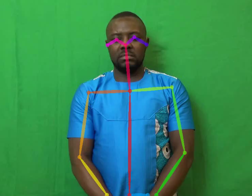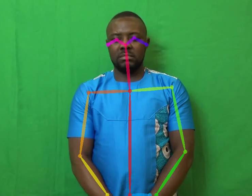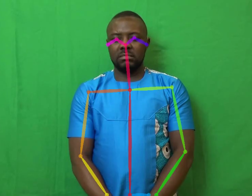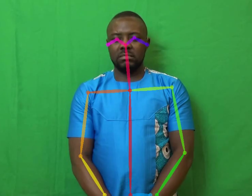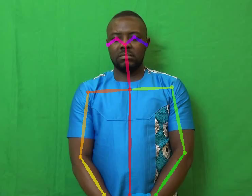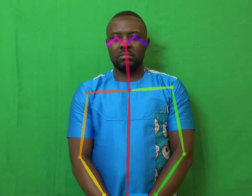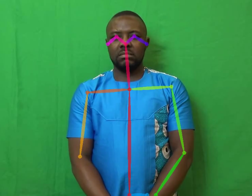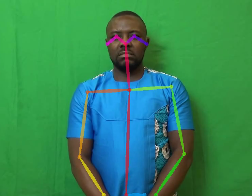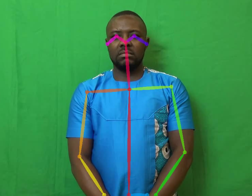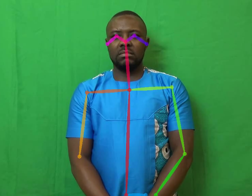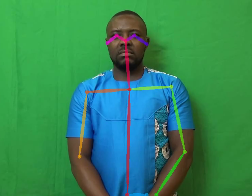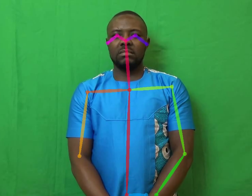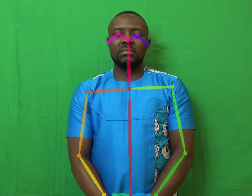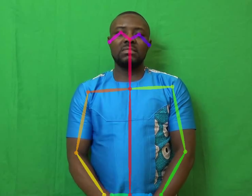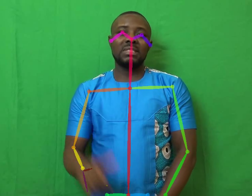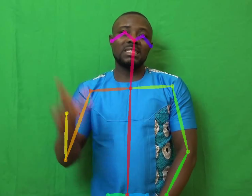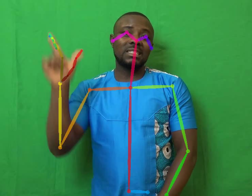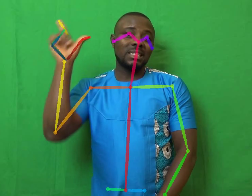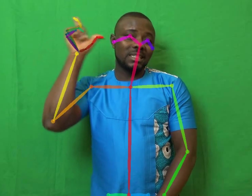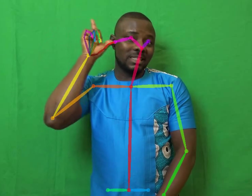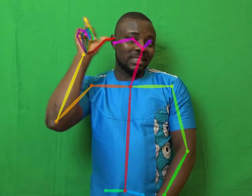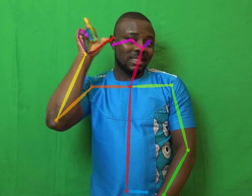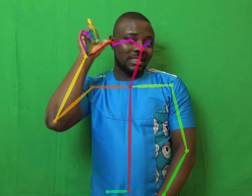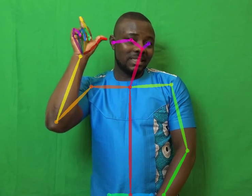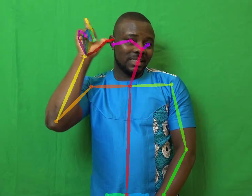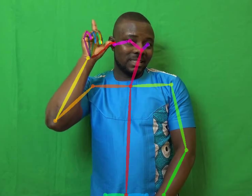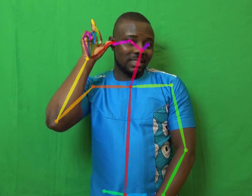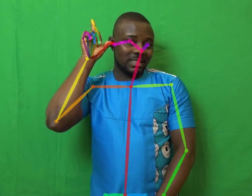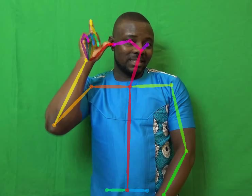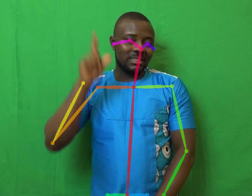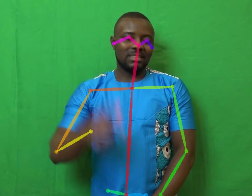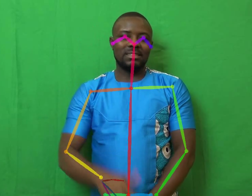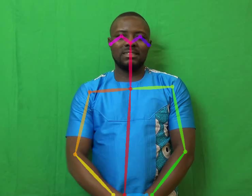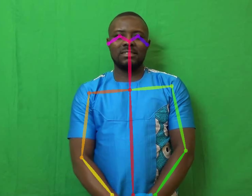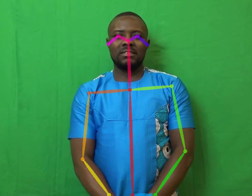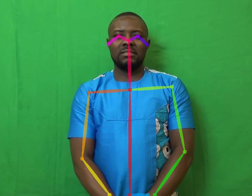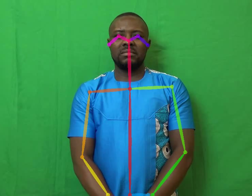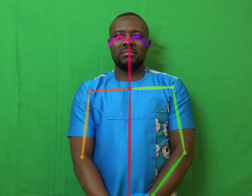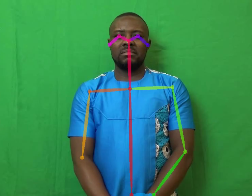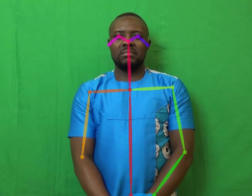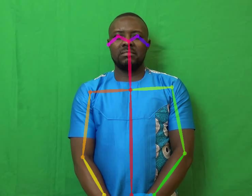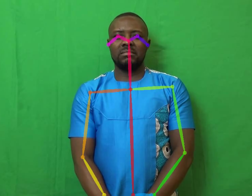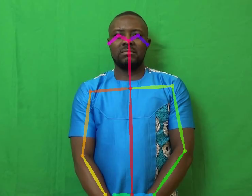listen